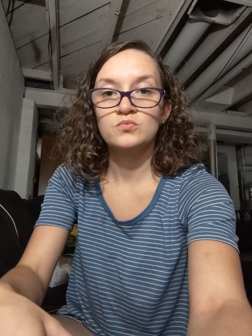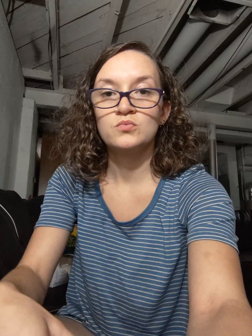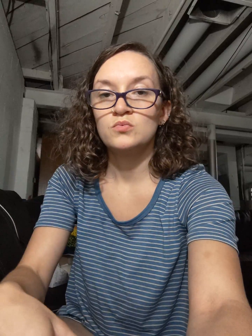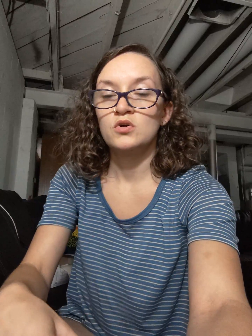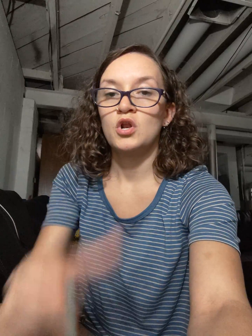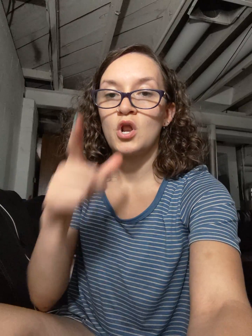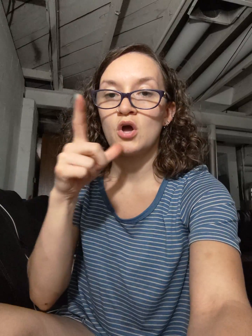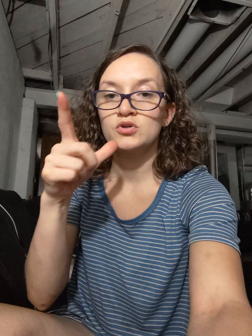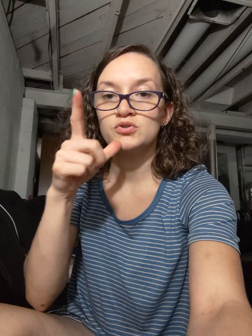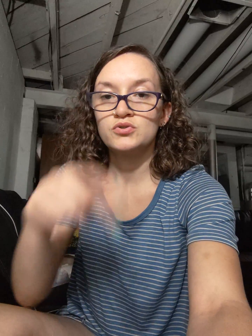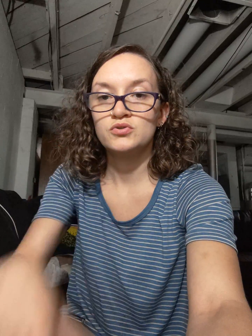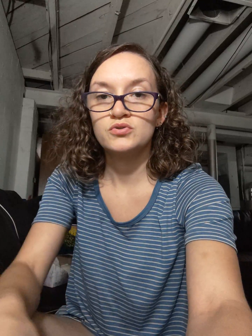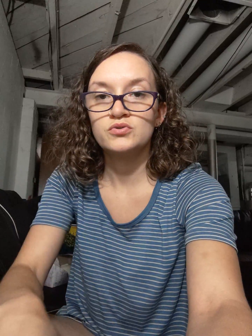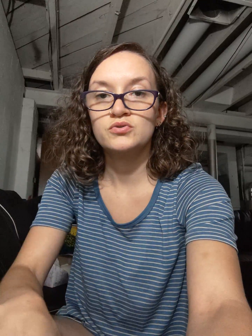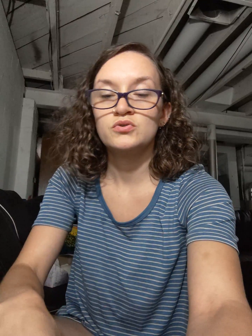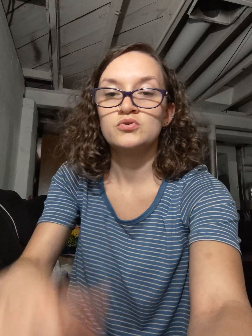lunch